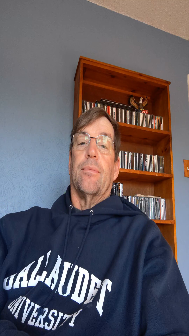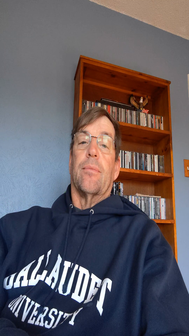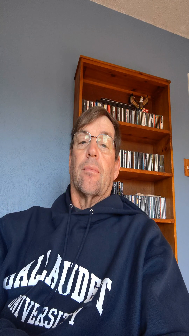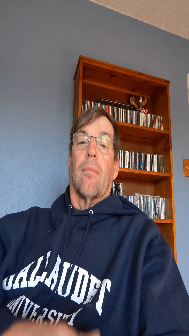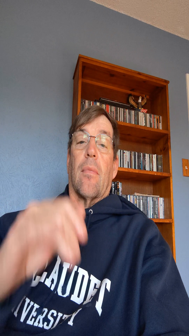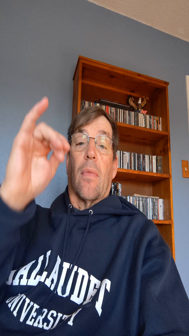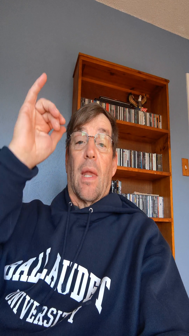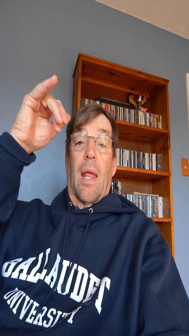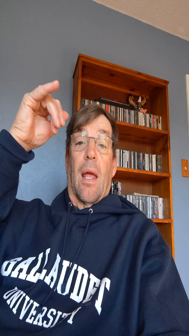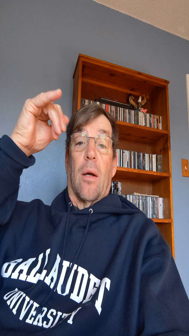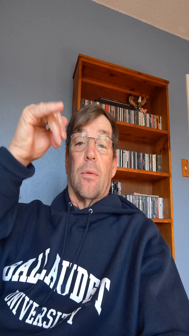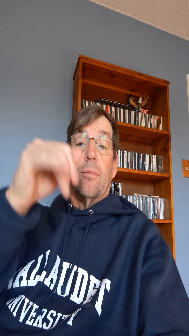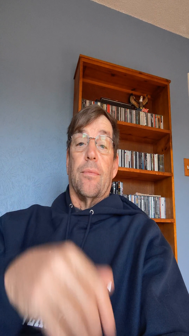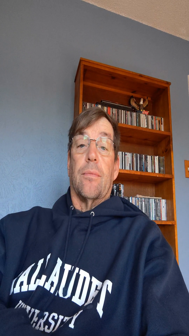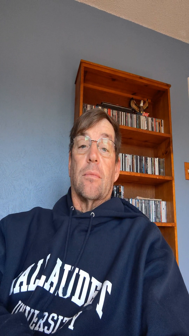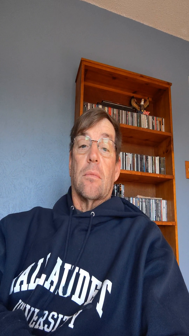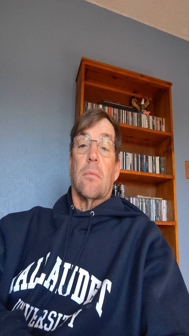cow